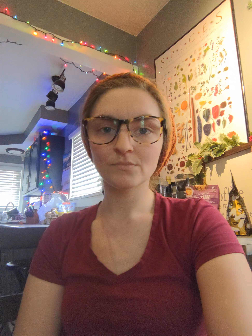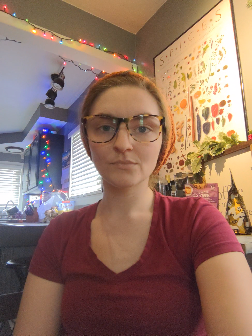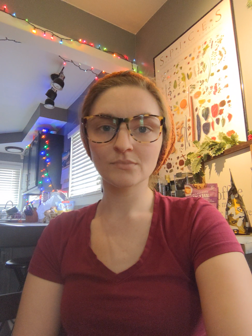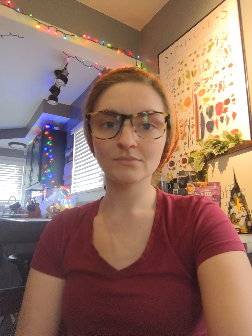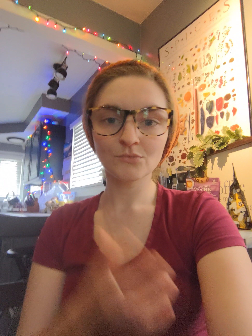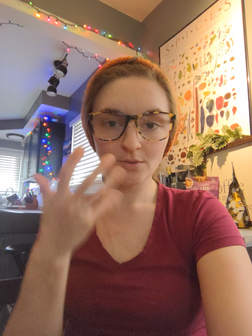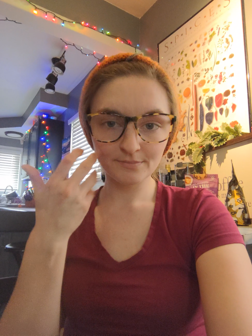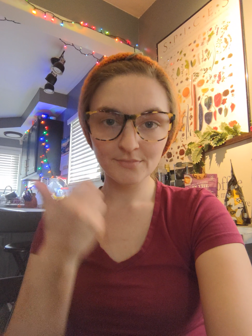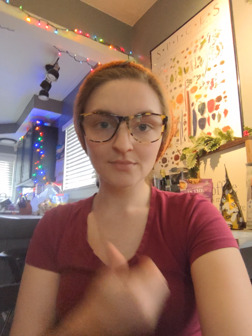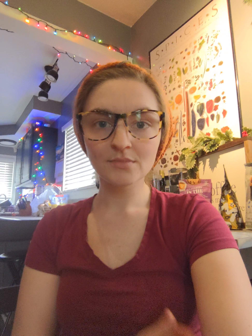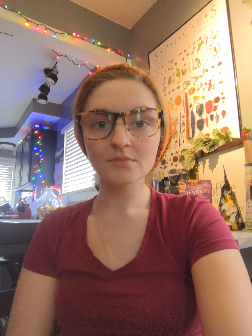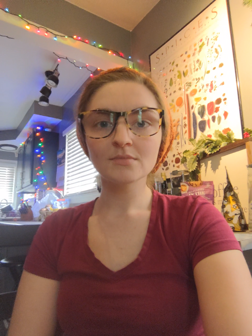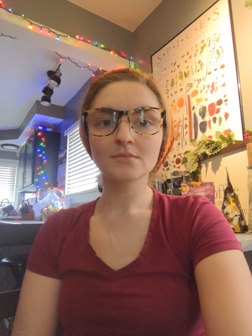tiger